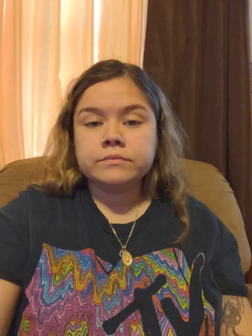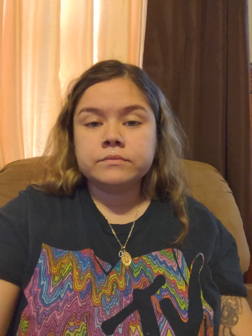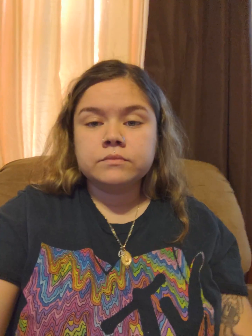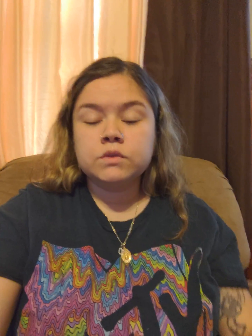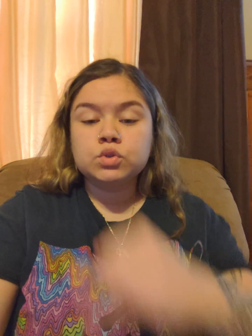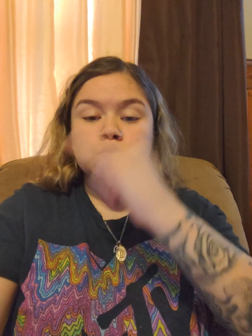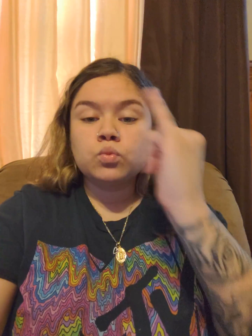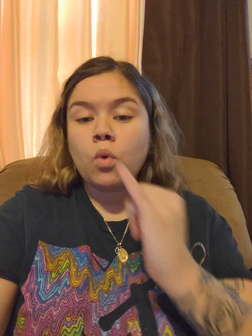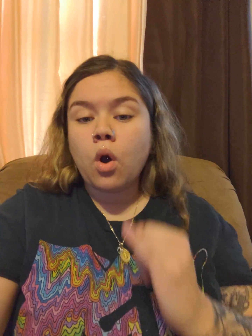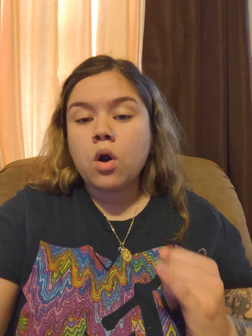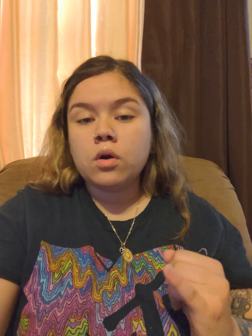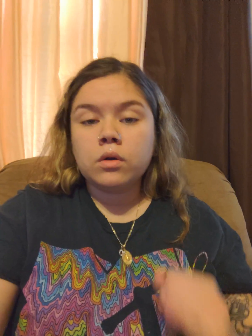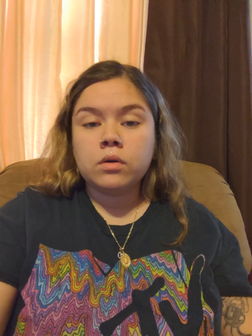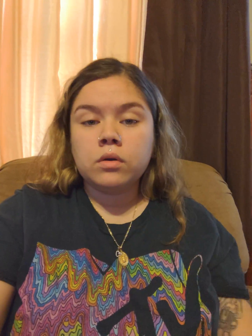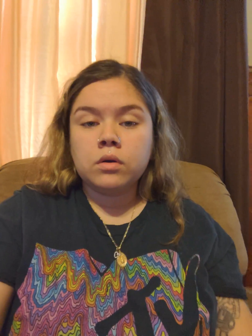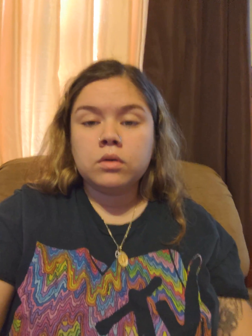draw